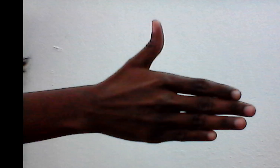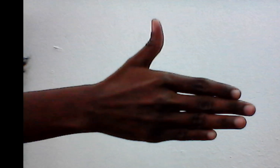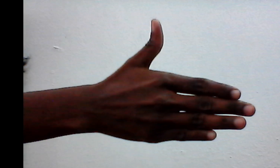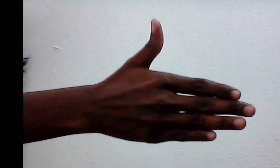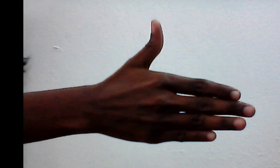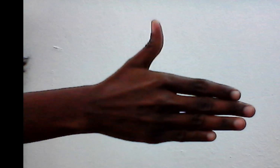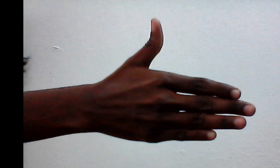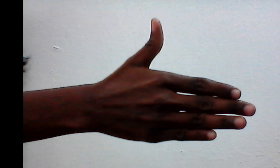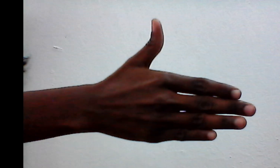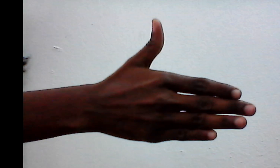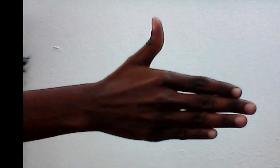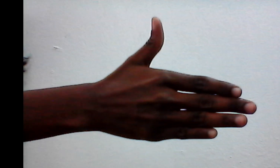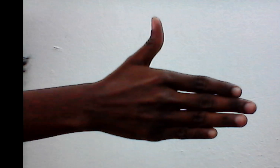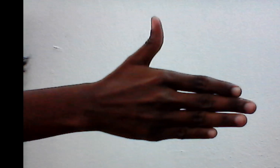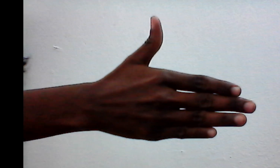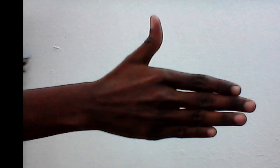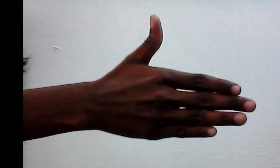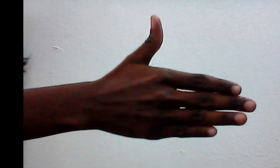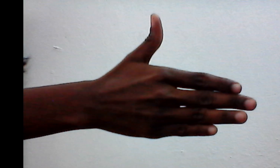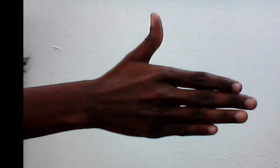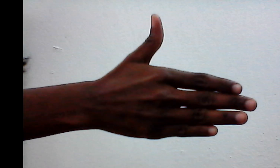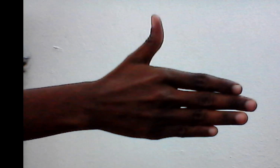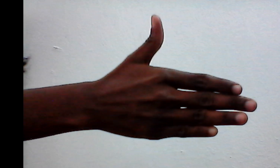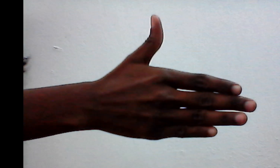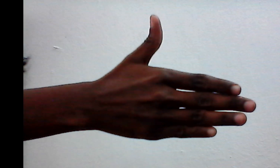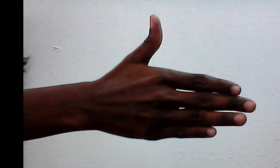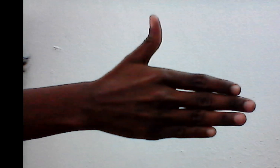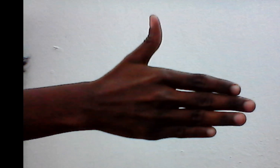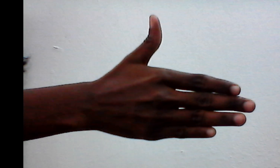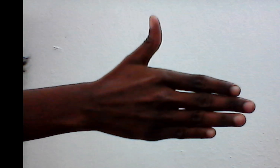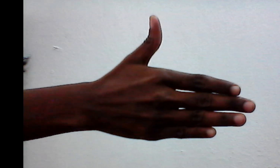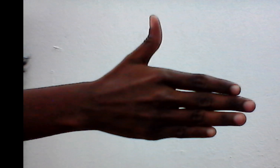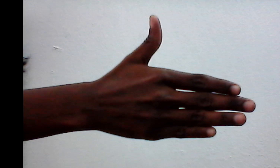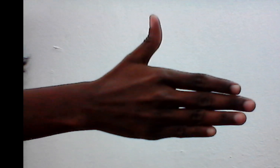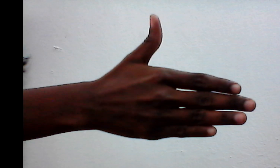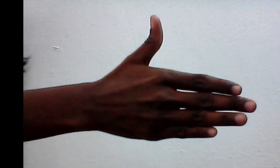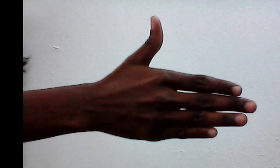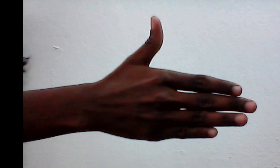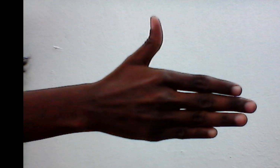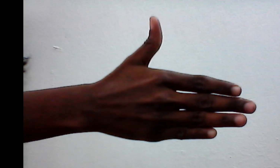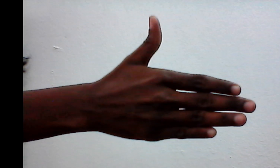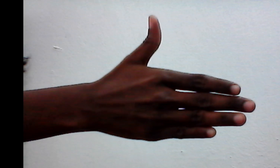ആ